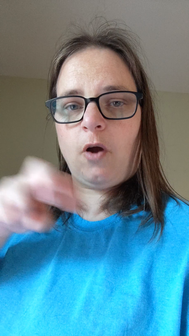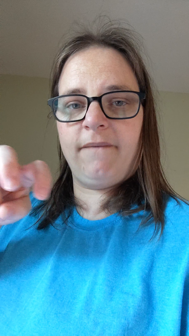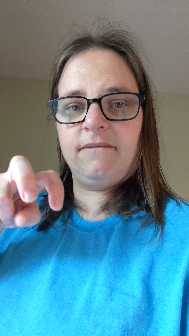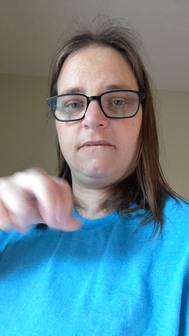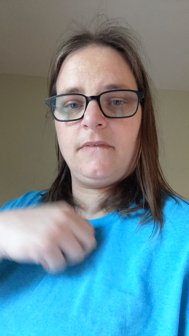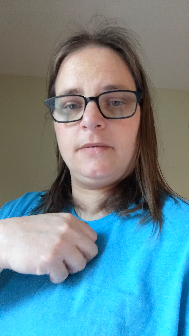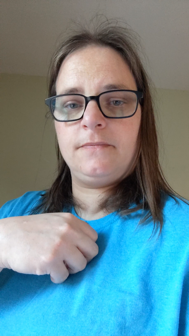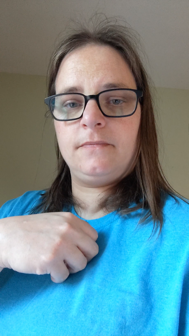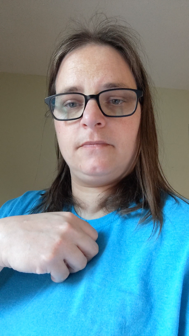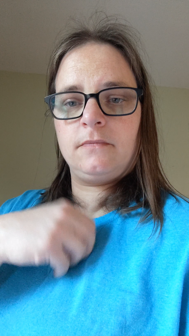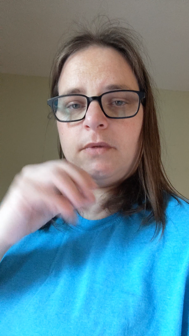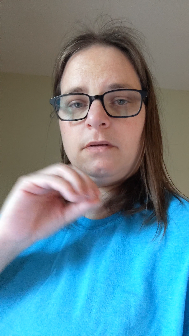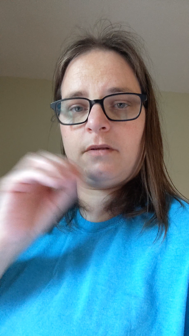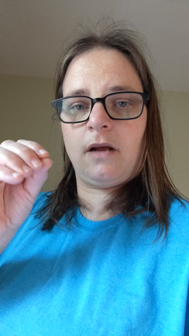none